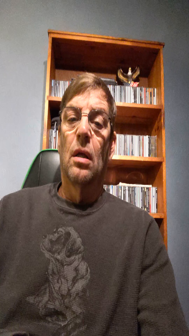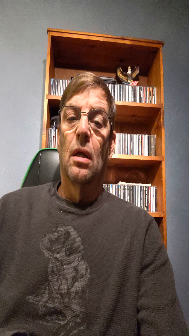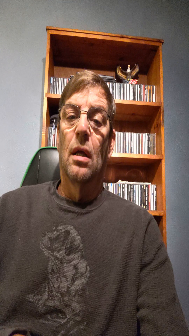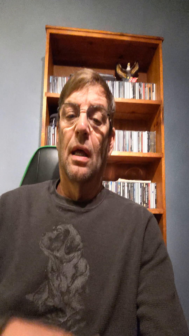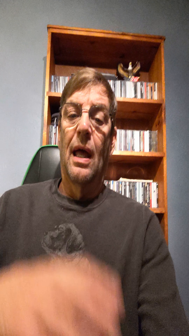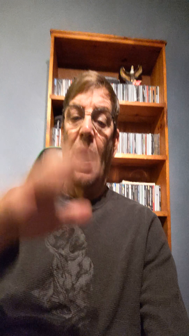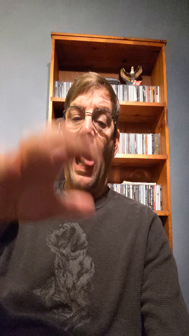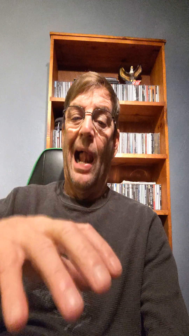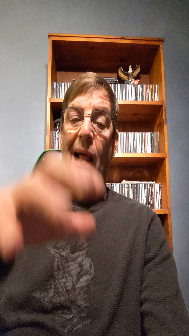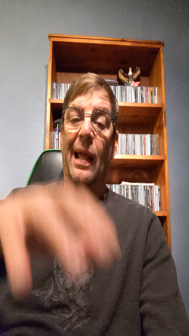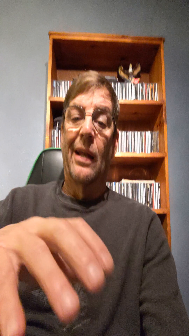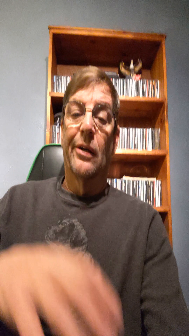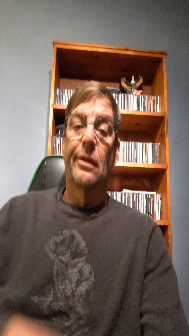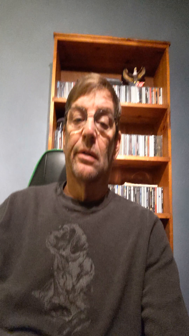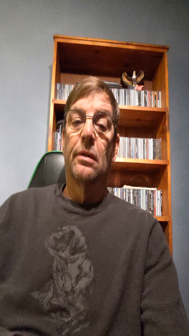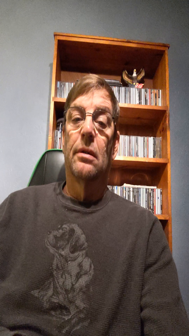alligator